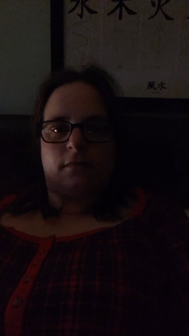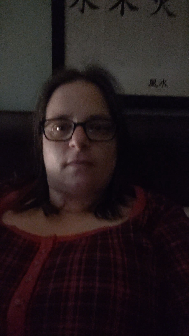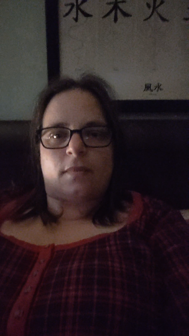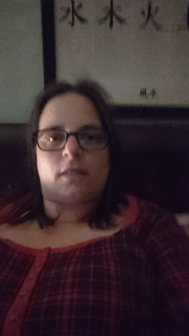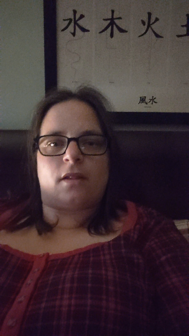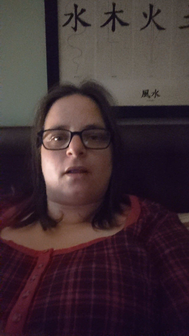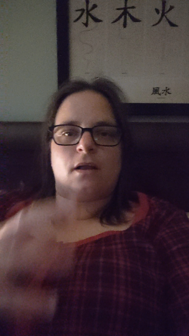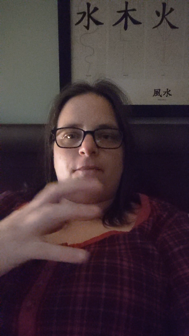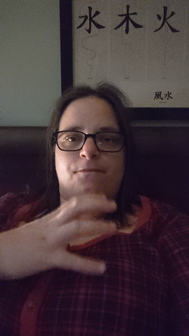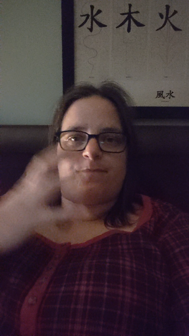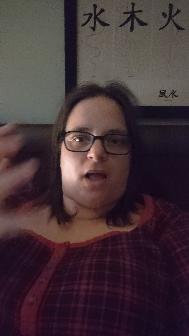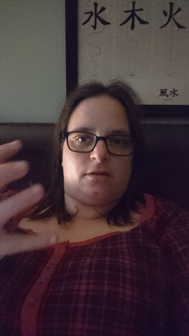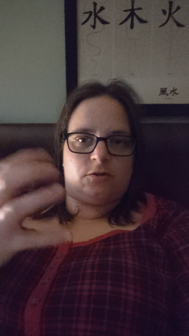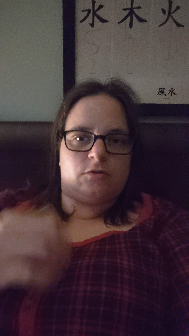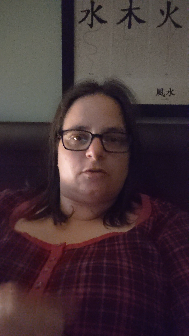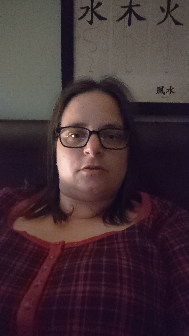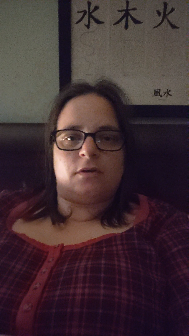much